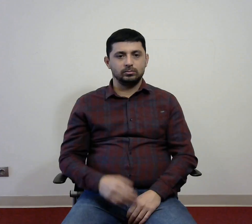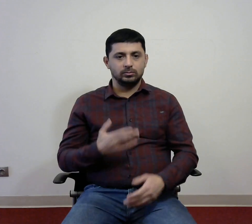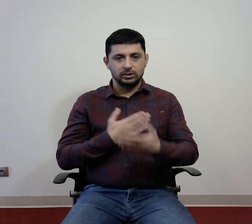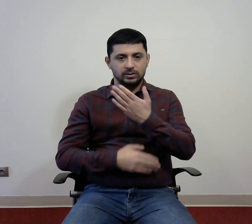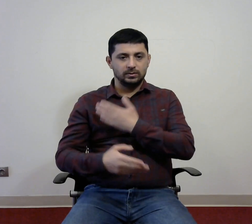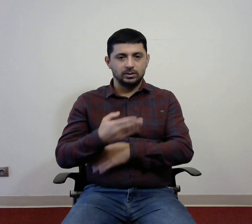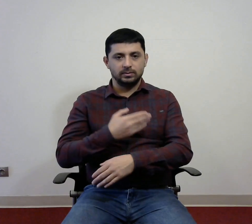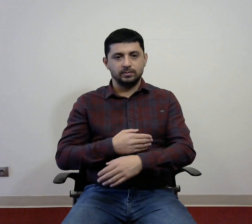əlil